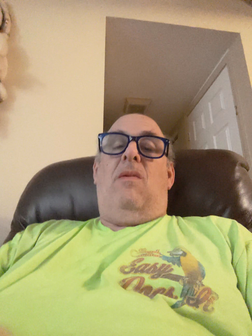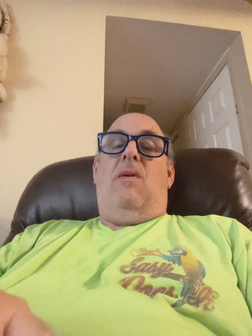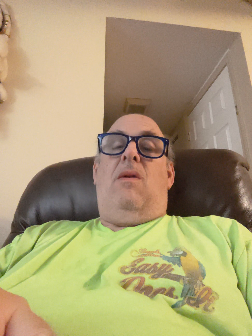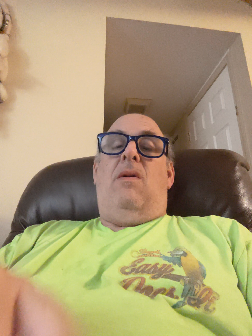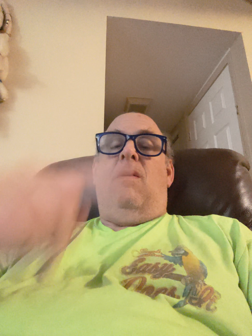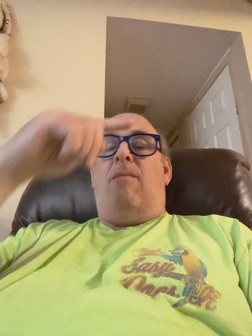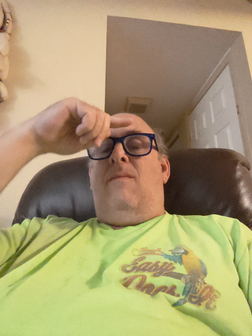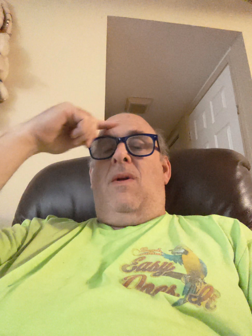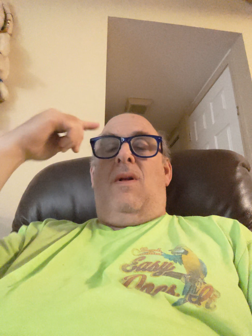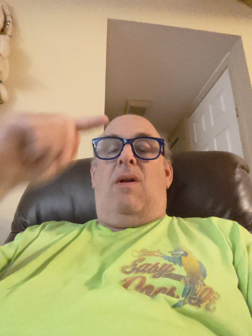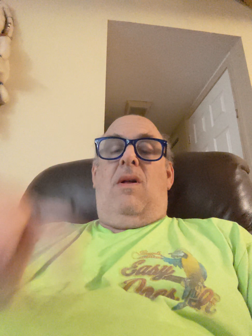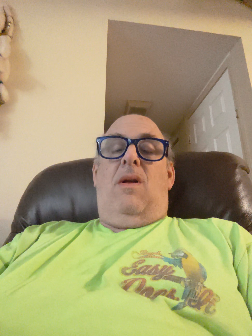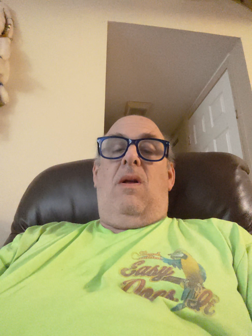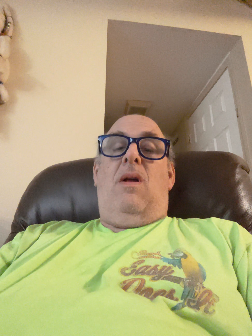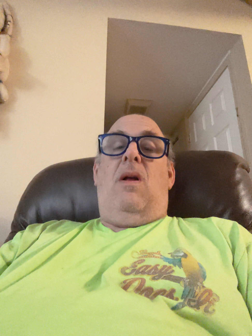black